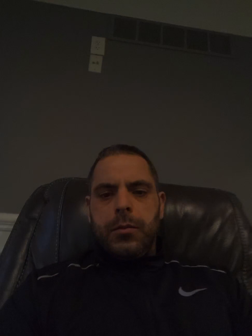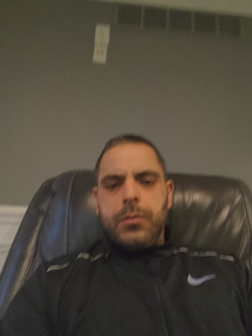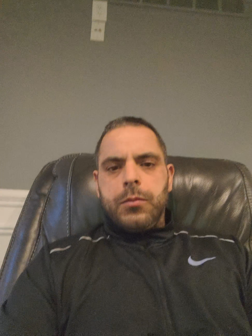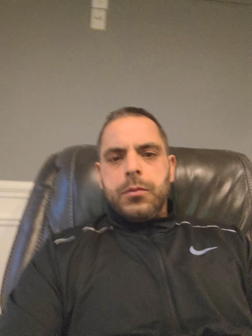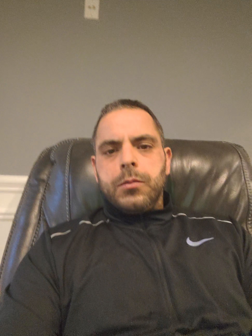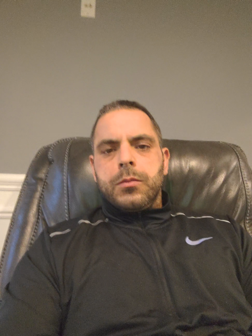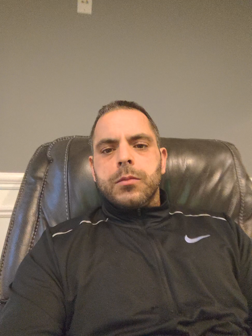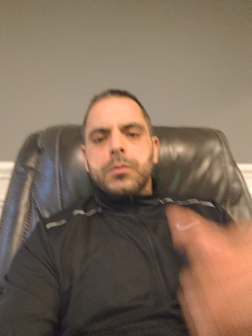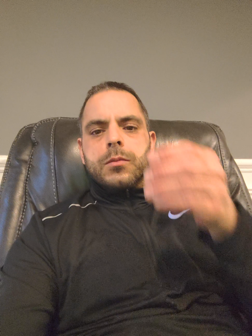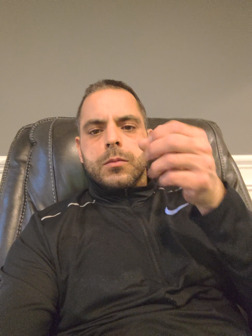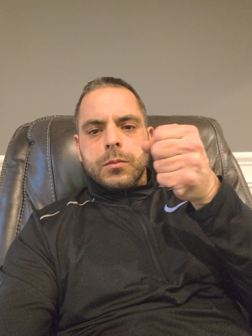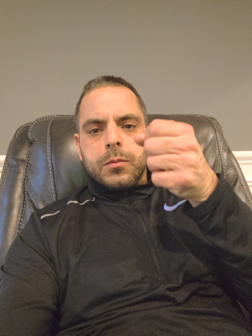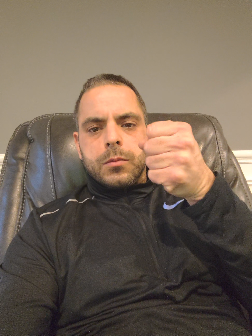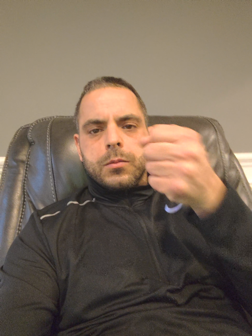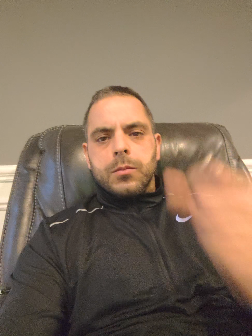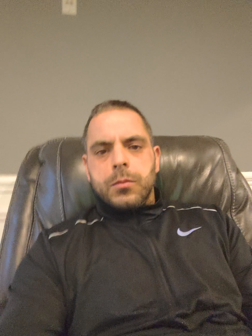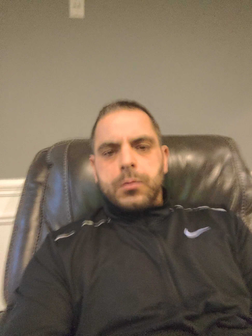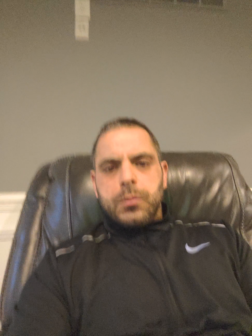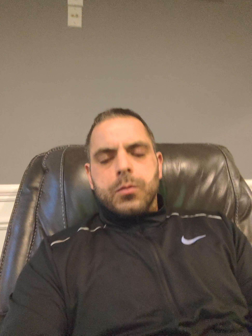milk